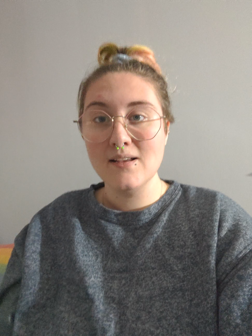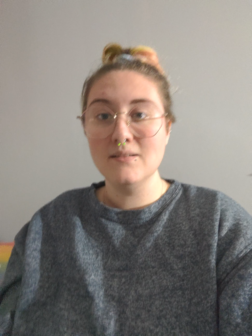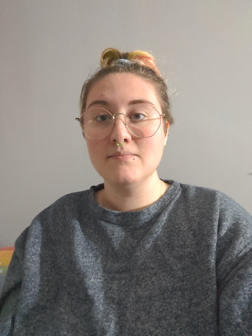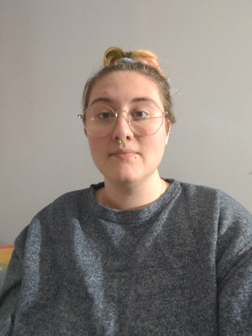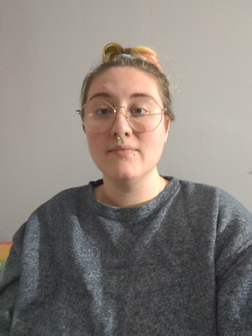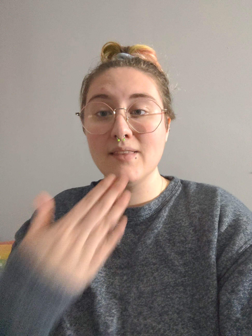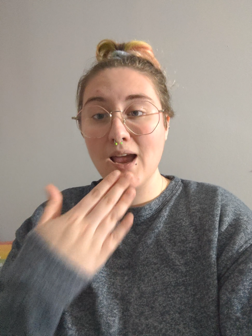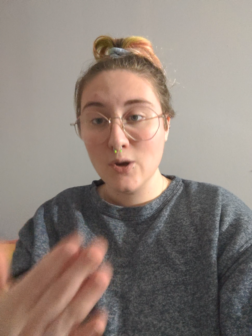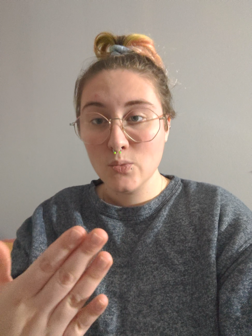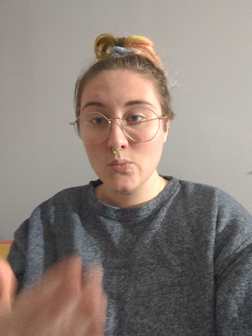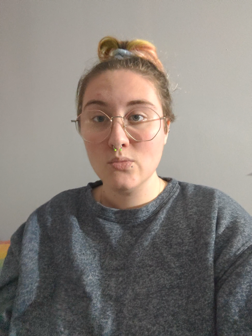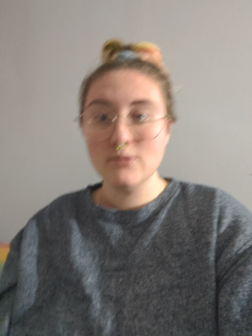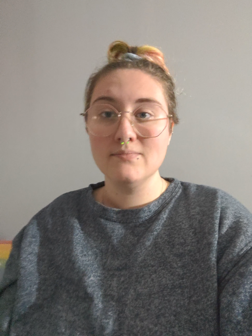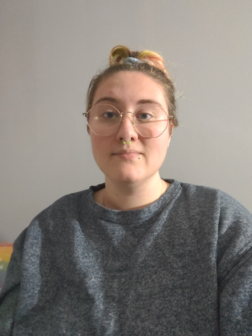thank you